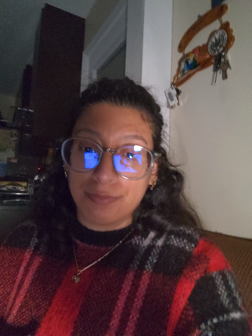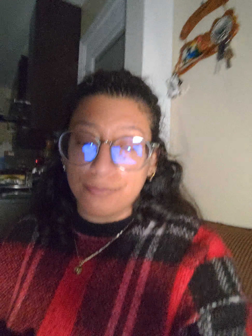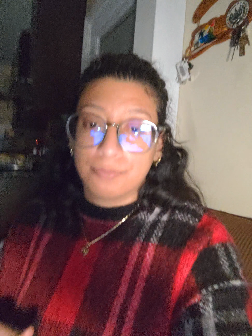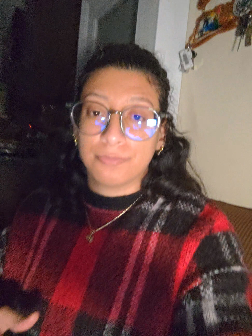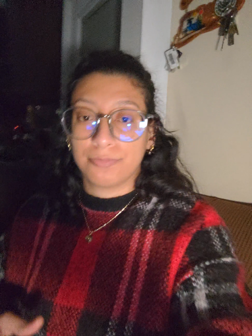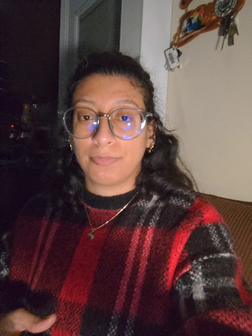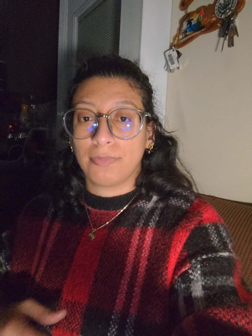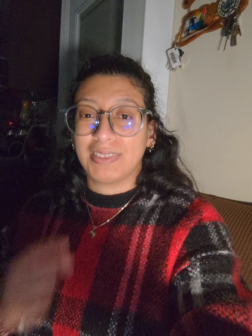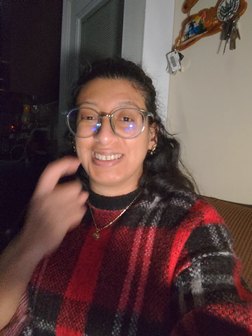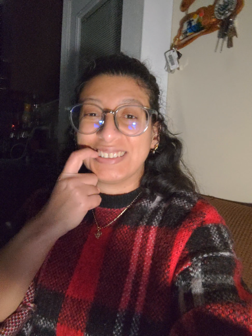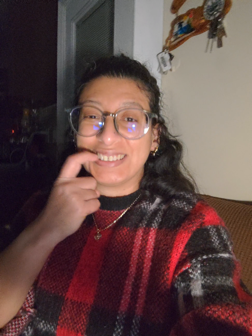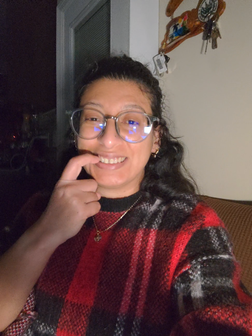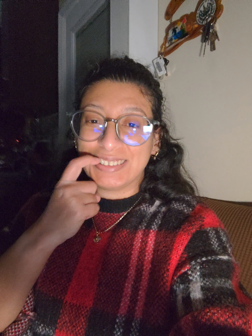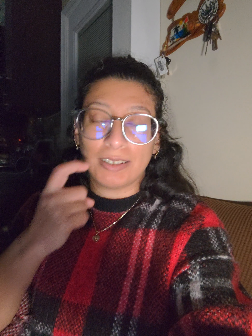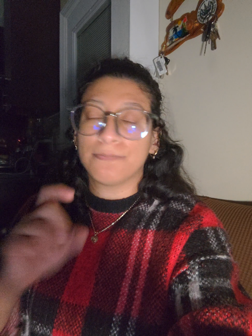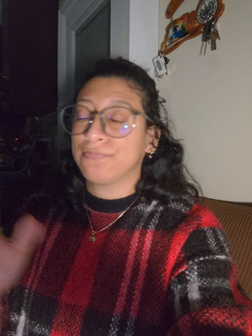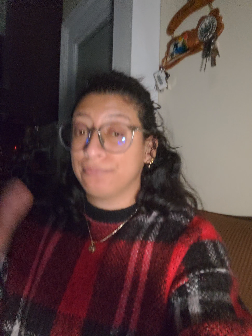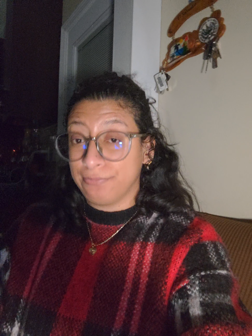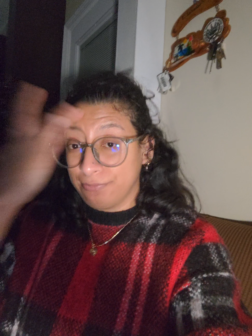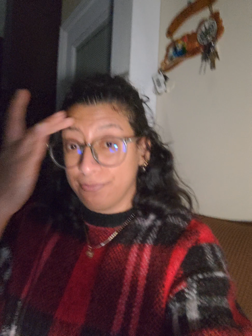grass